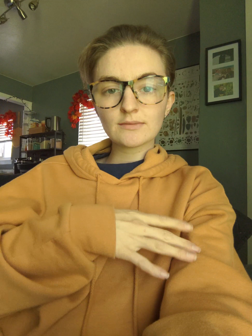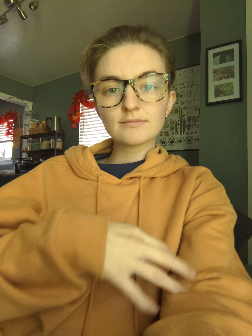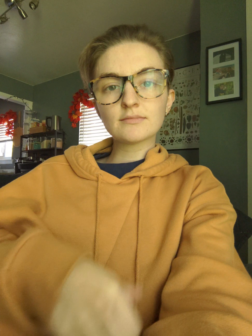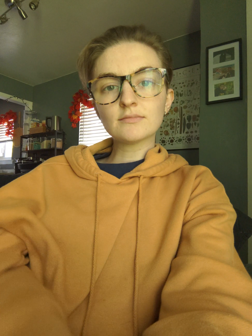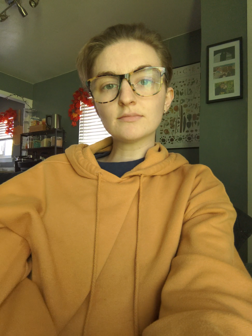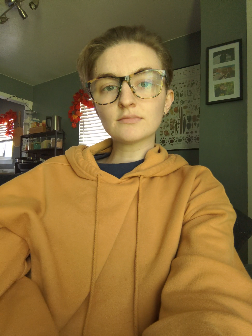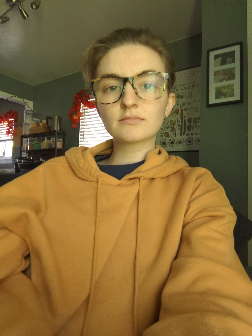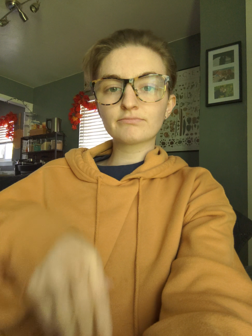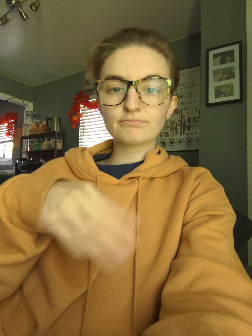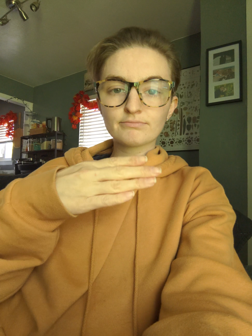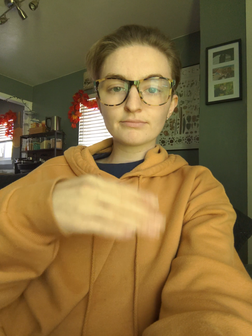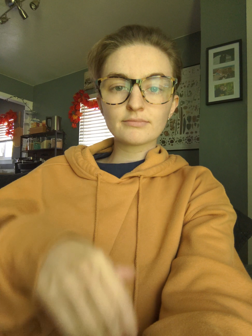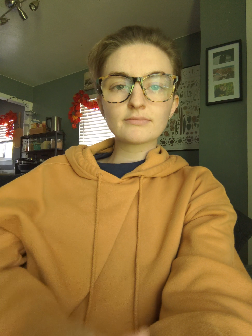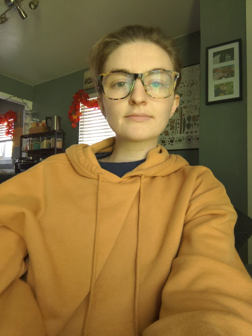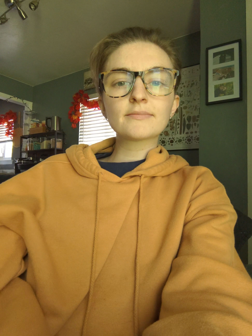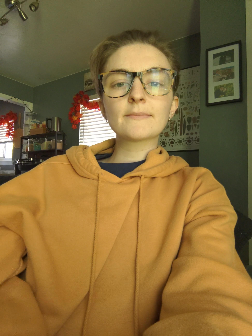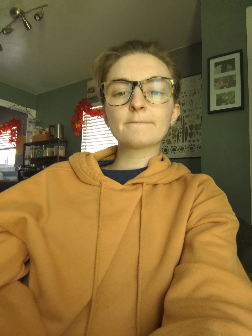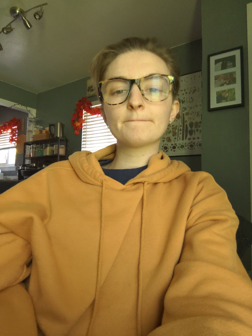kick